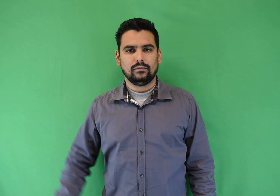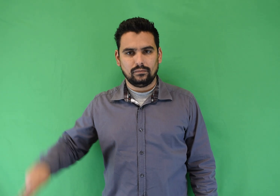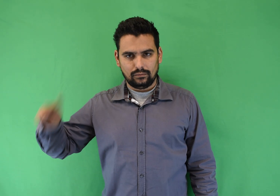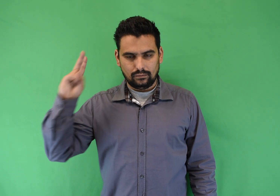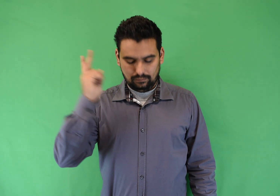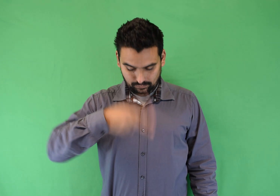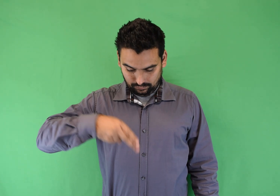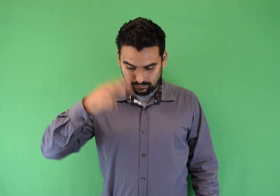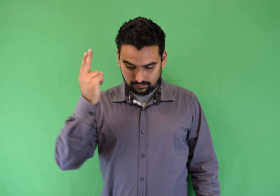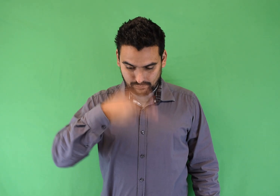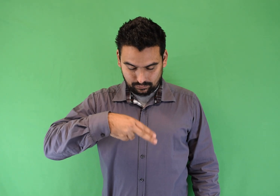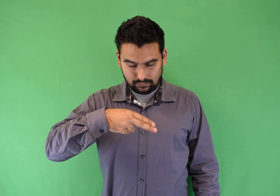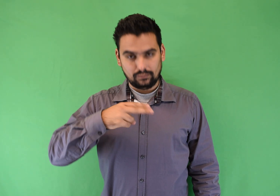necesitar